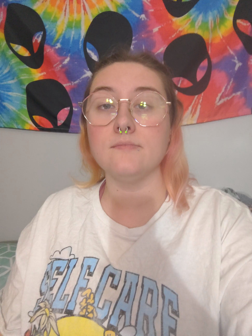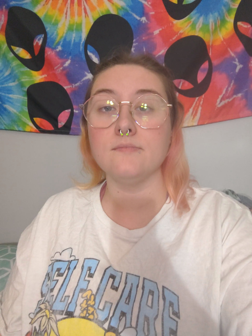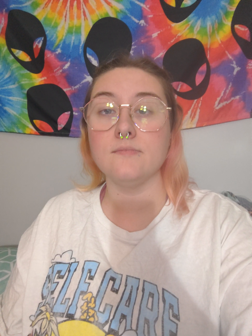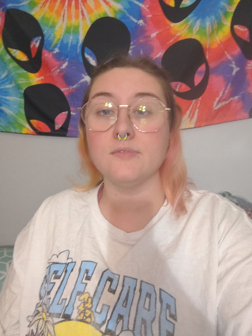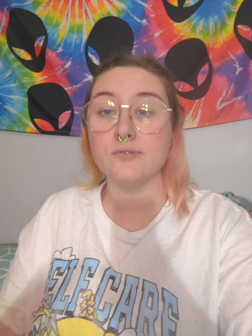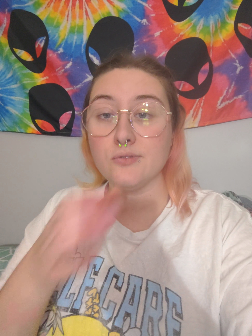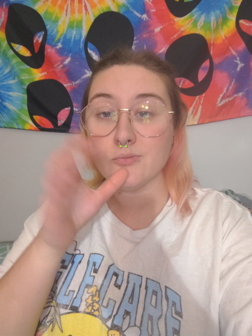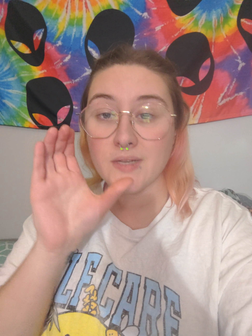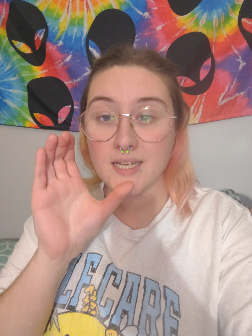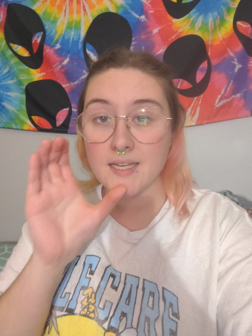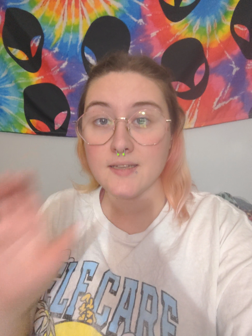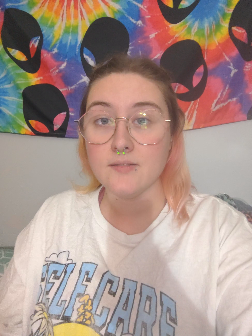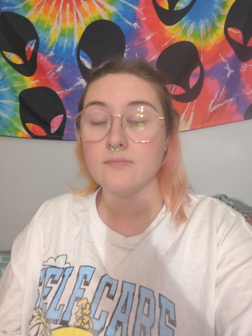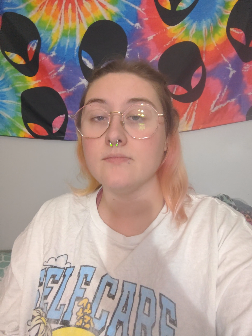drink